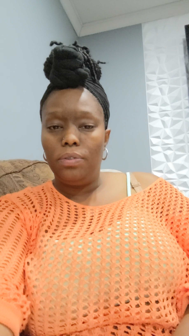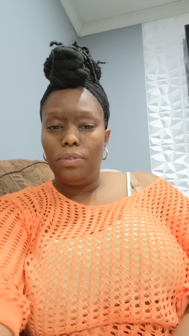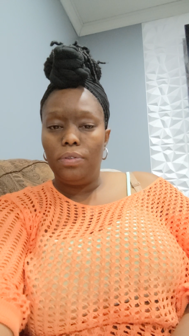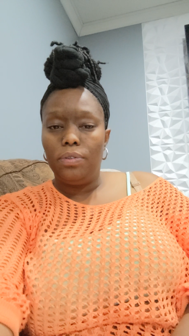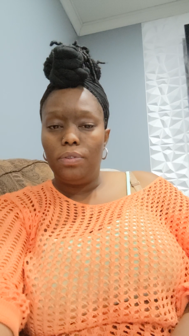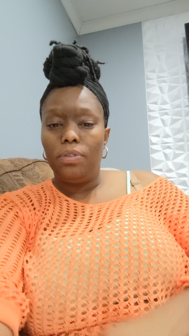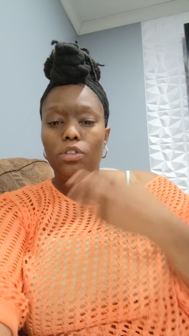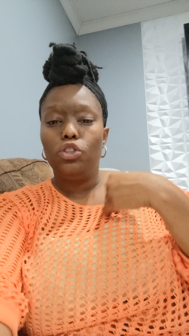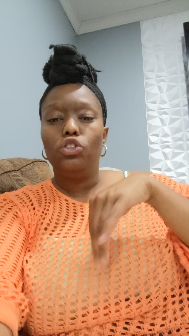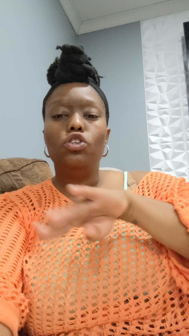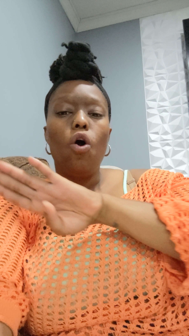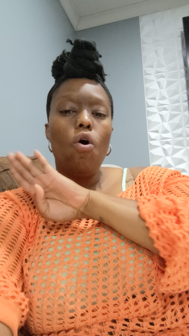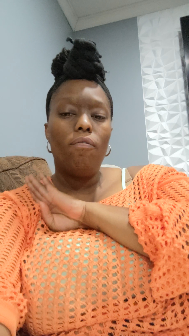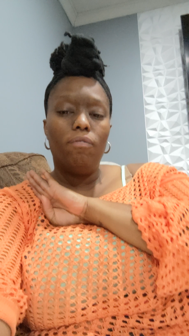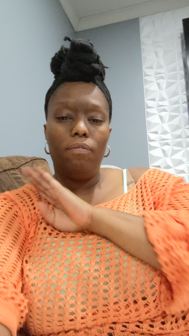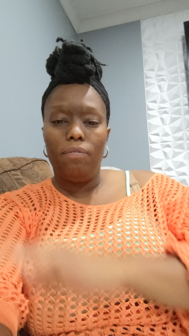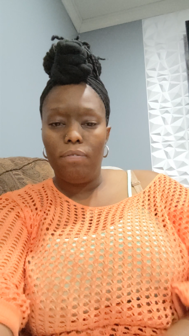scarf